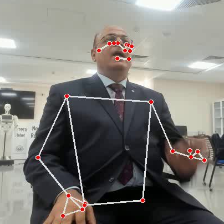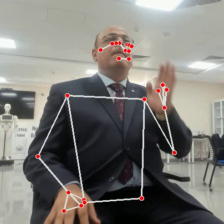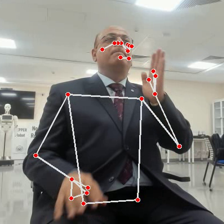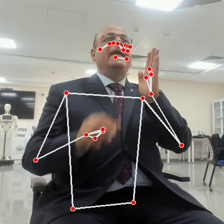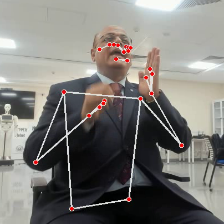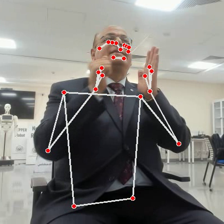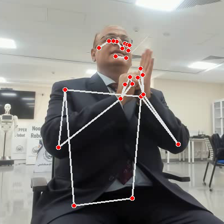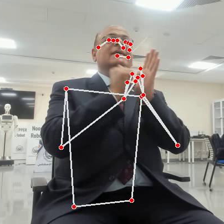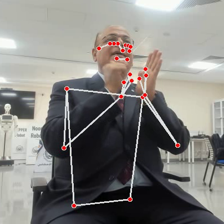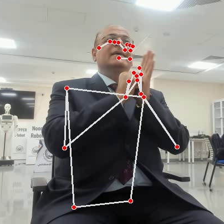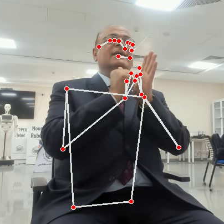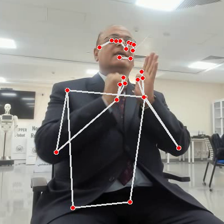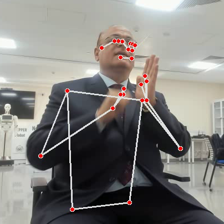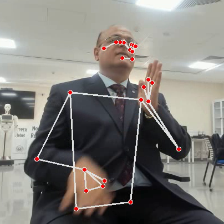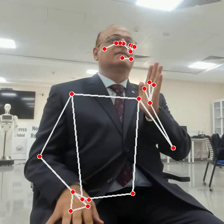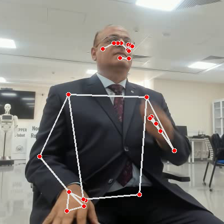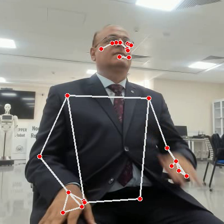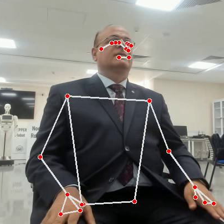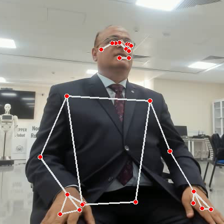manzel